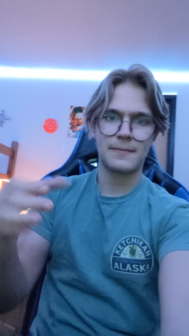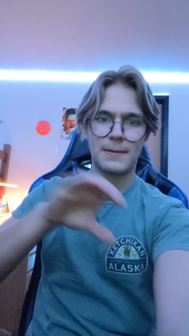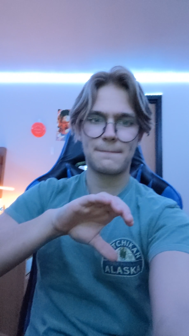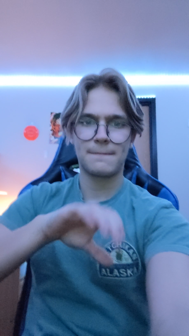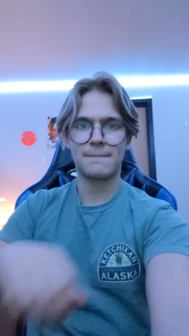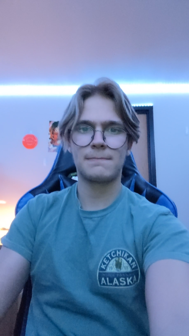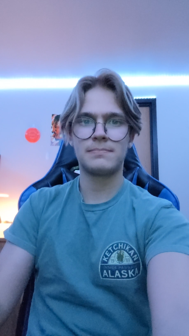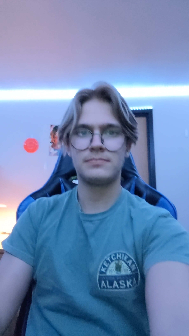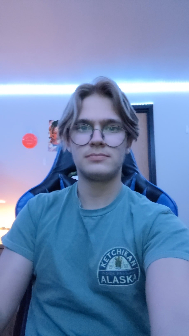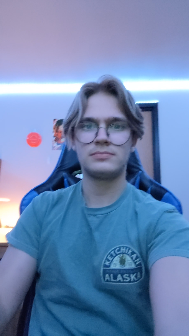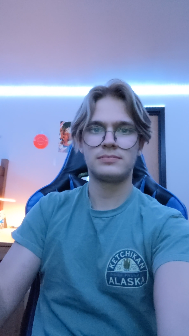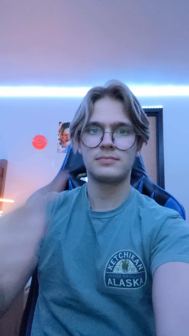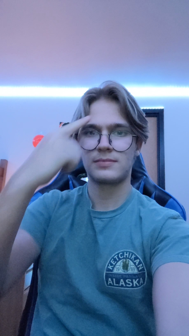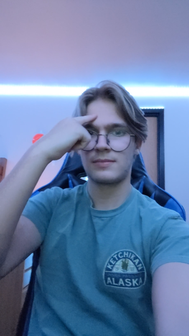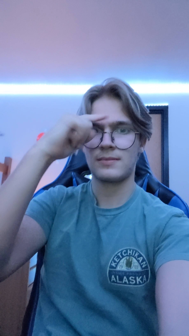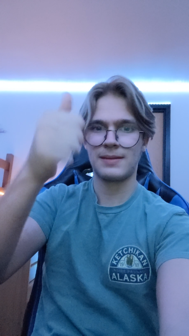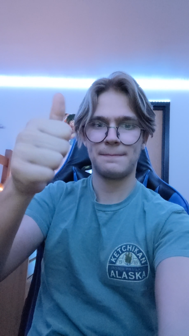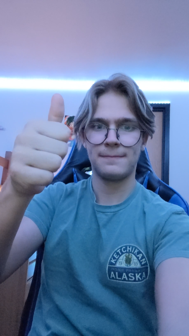dime